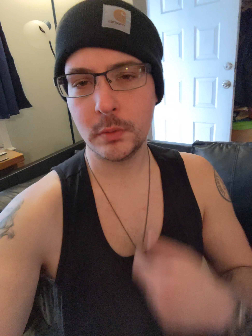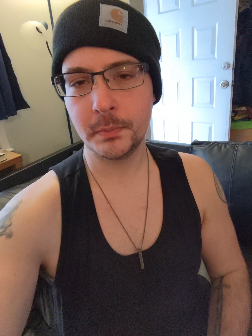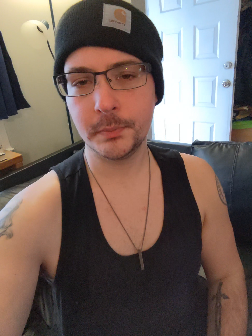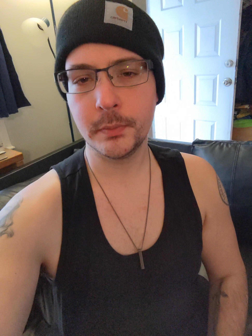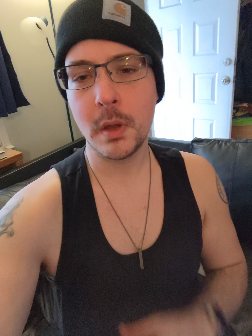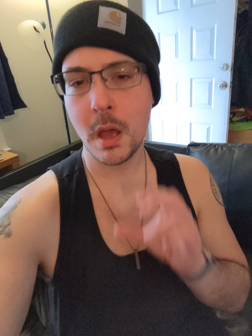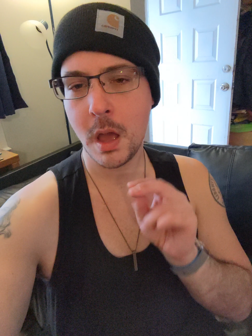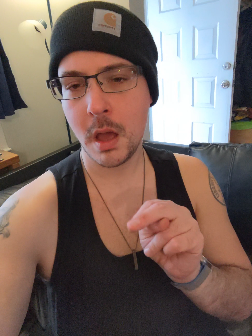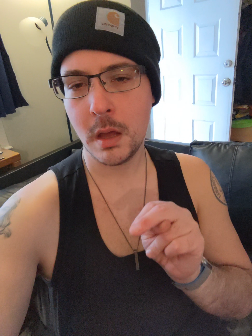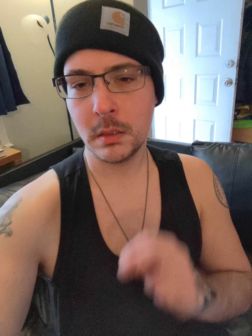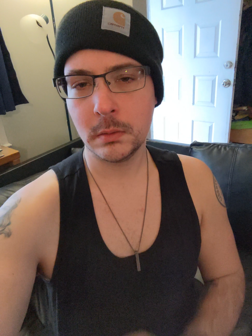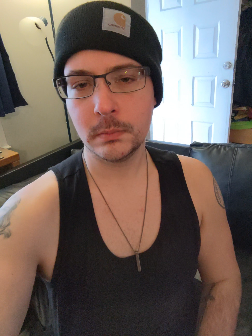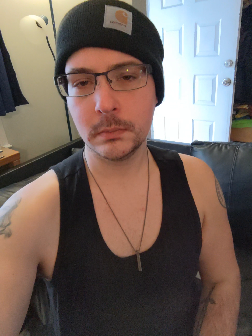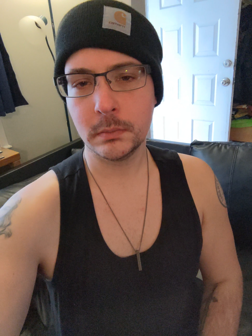on